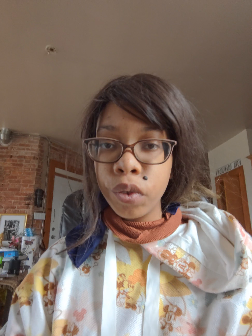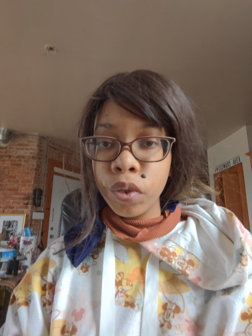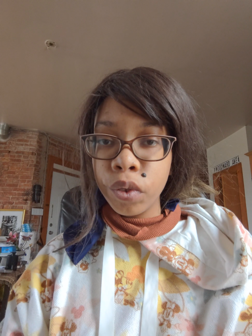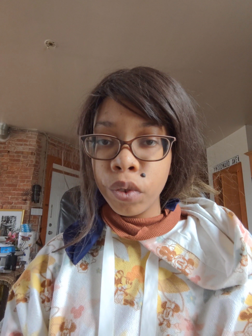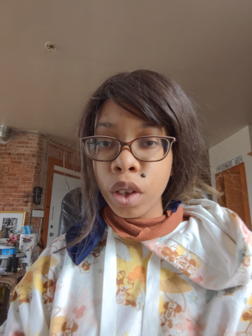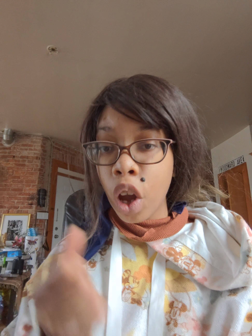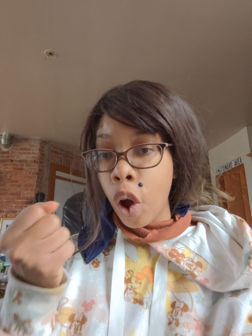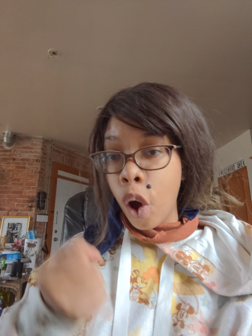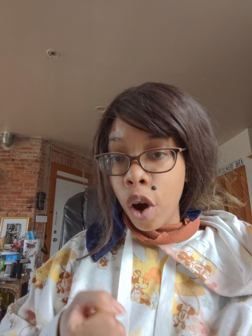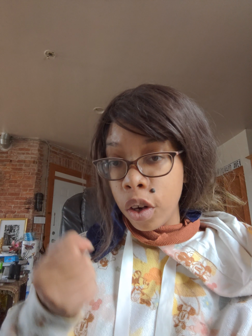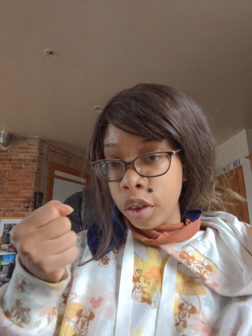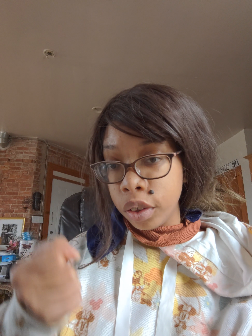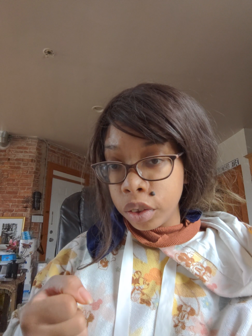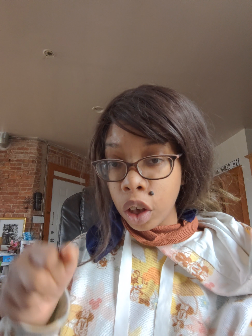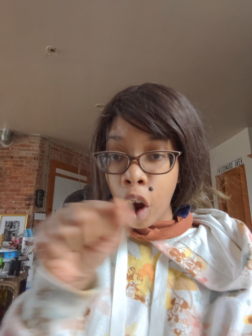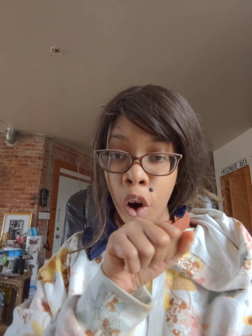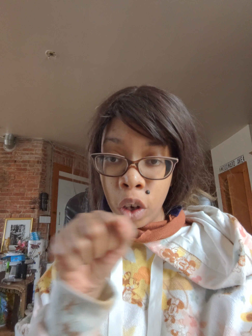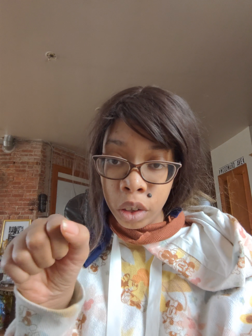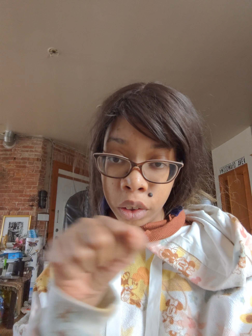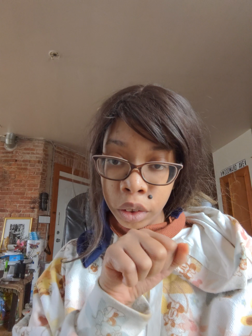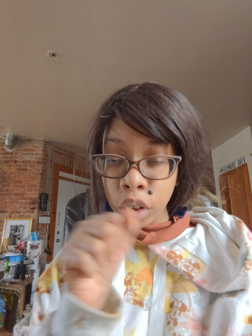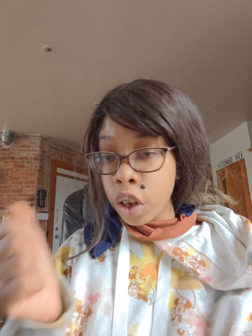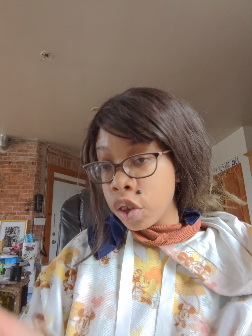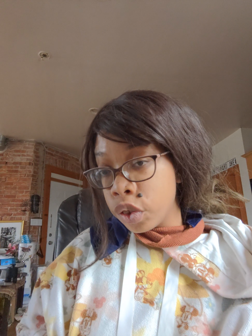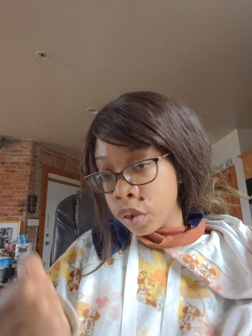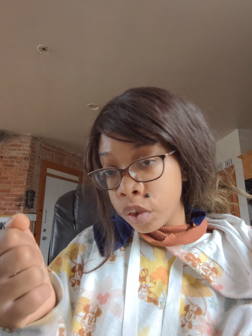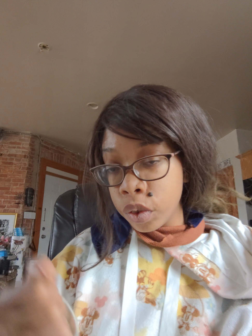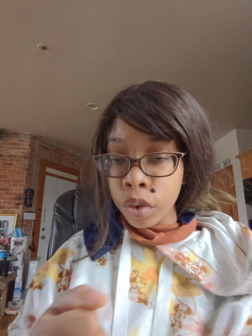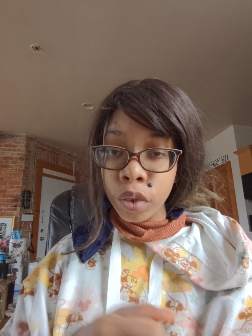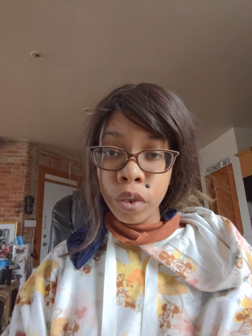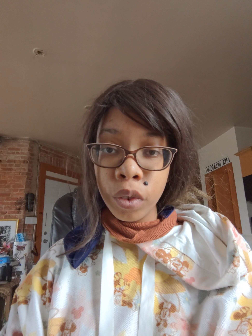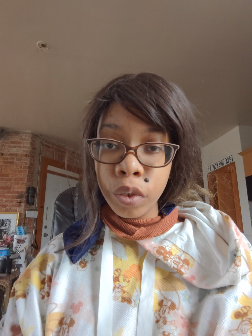car